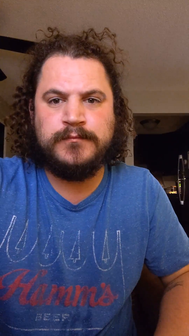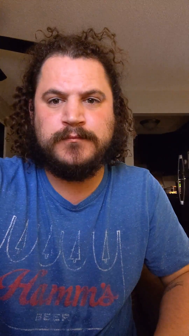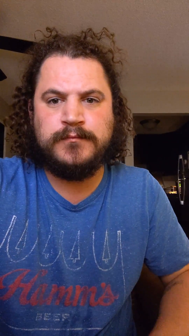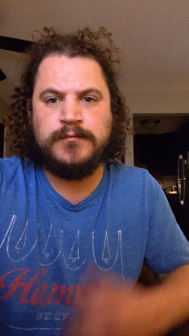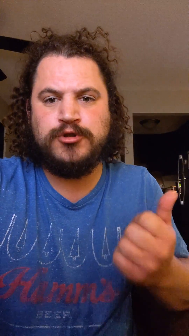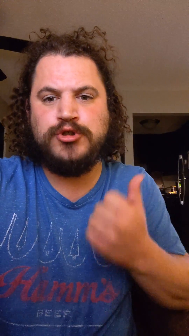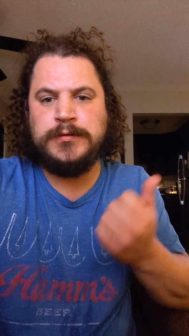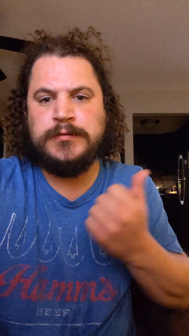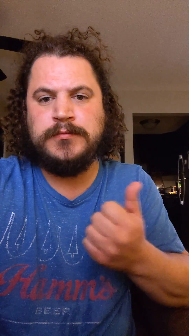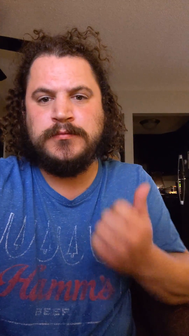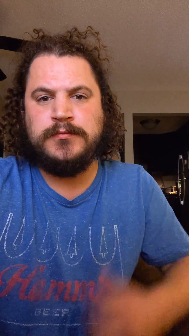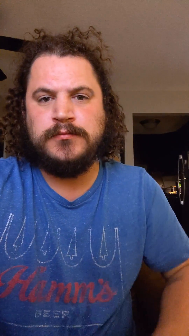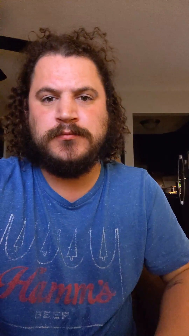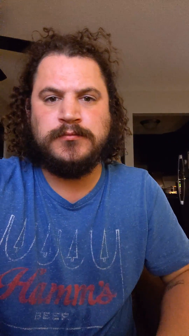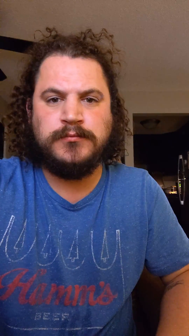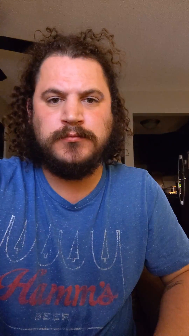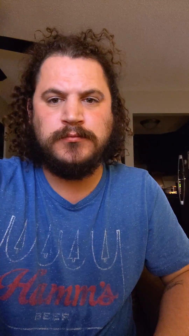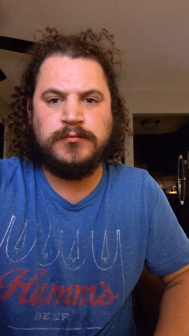chase